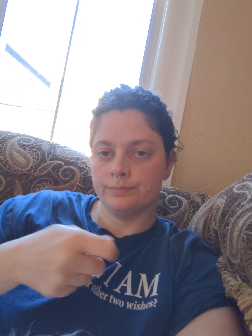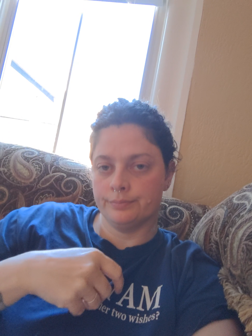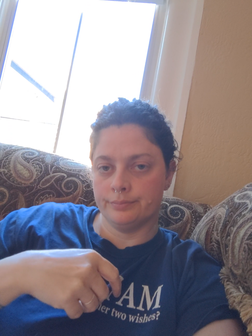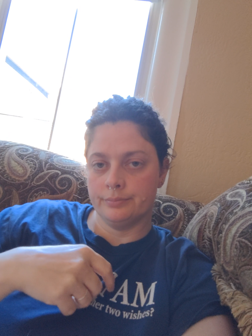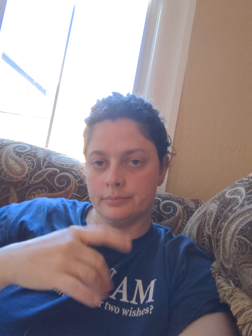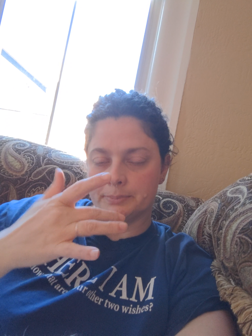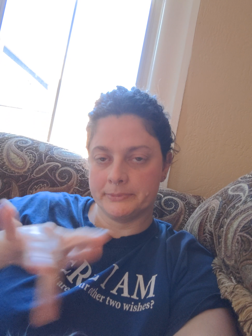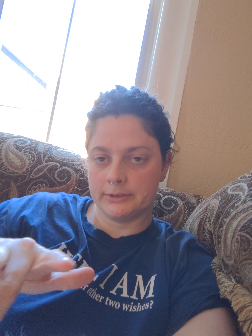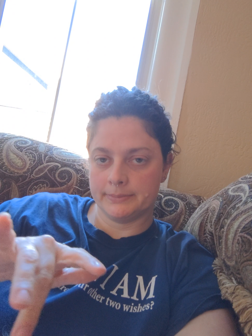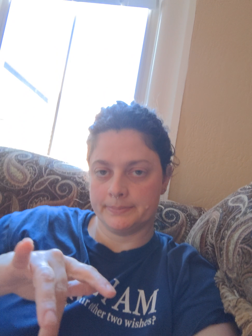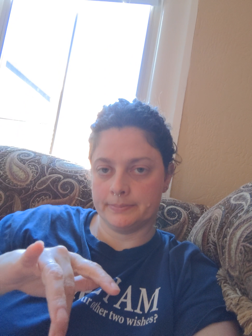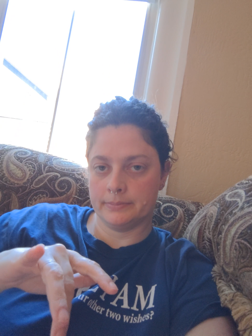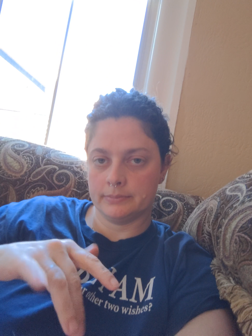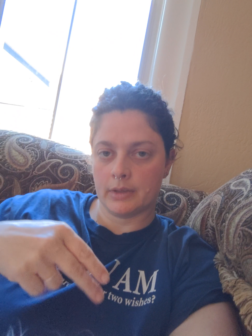empty